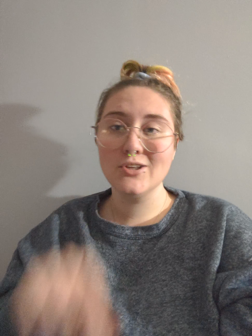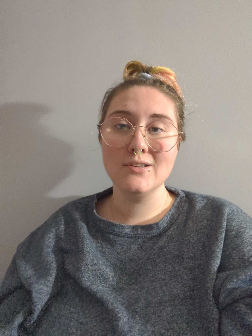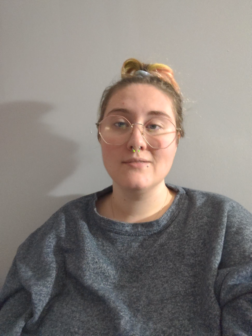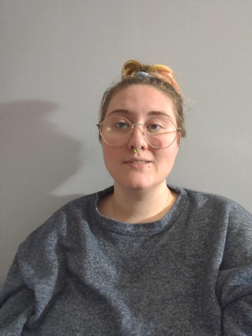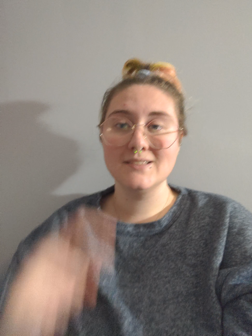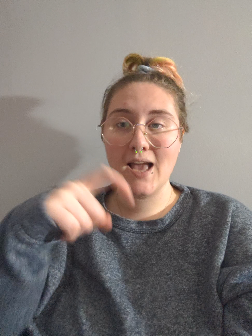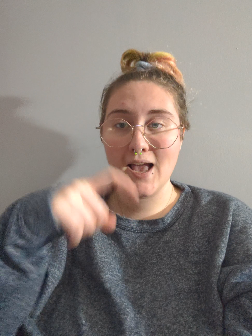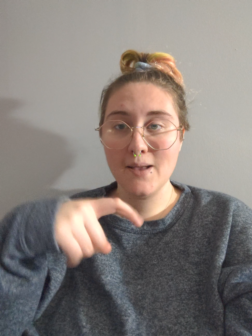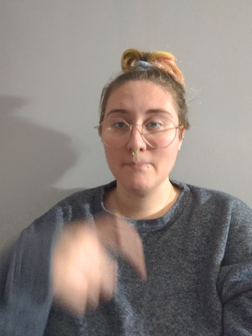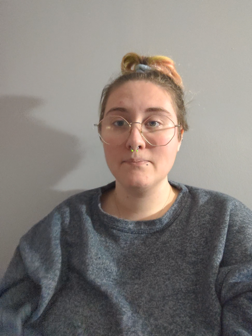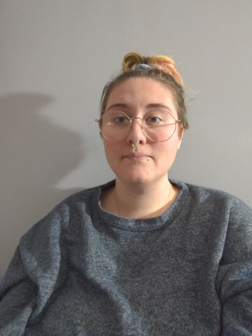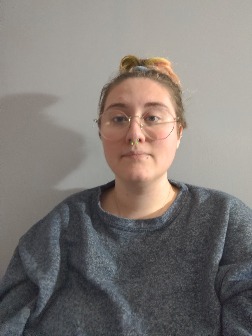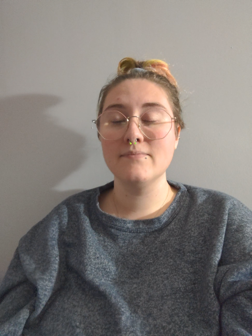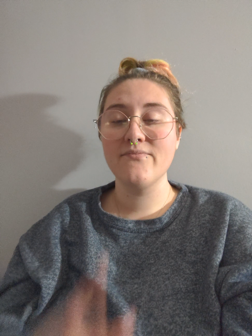time